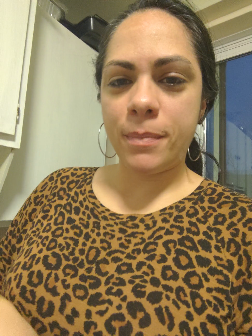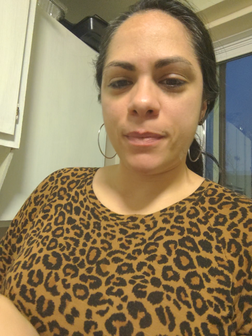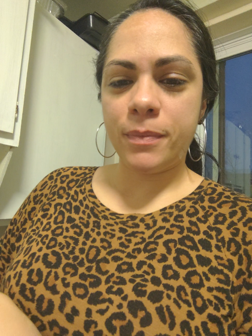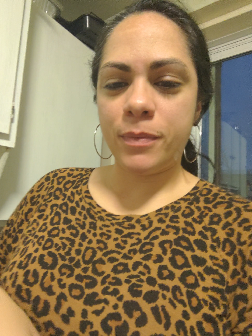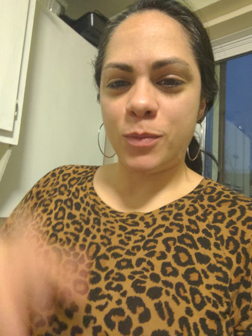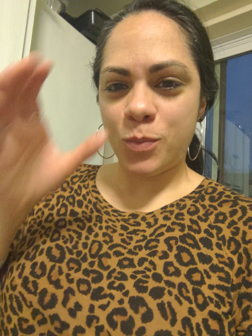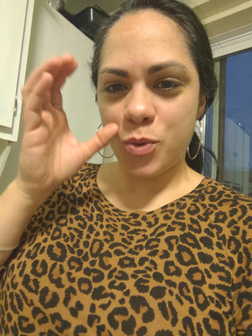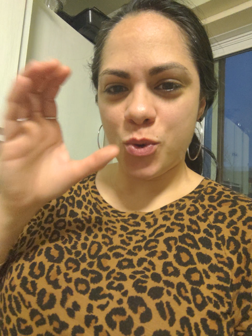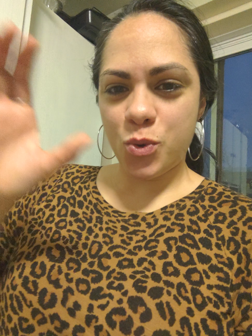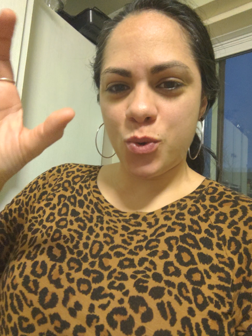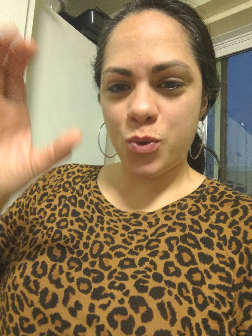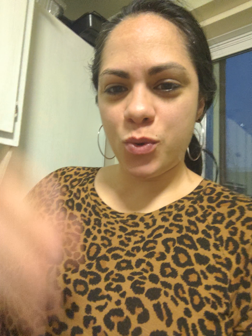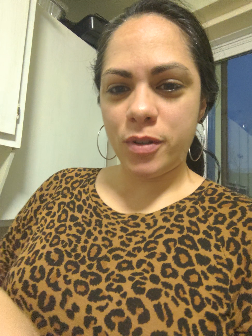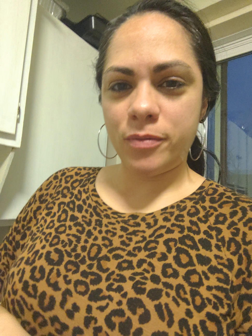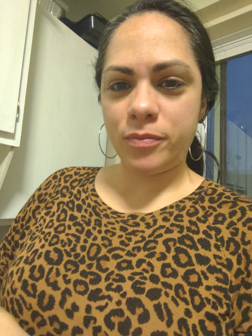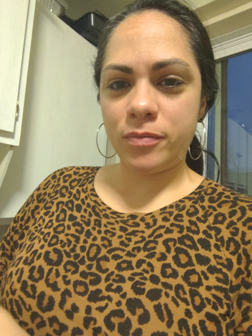moon